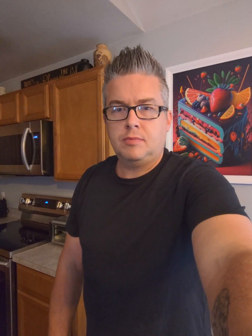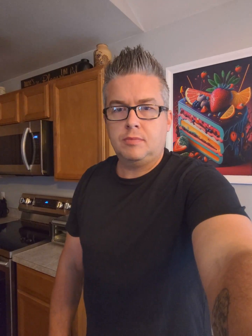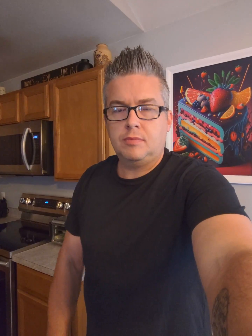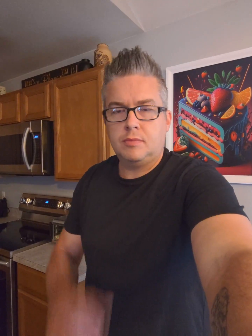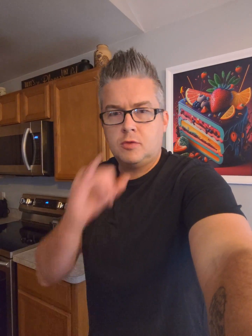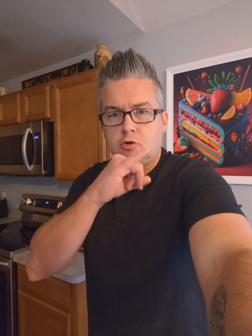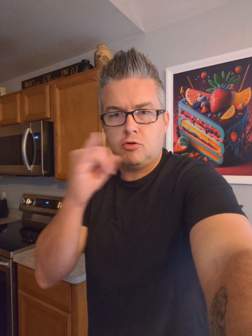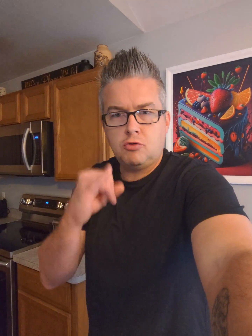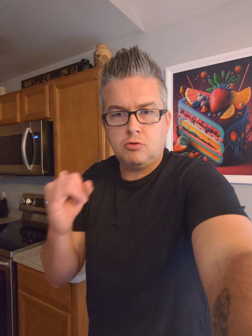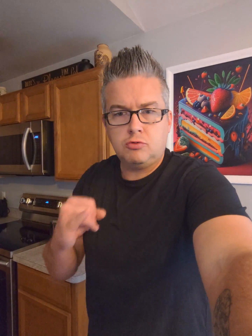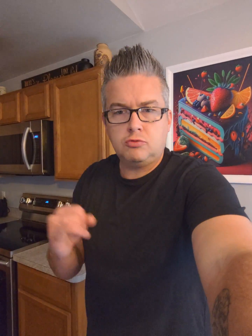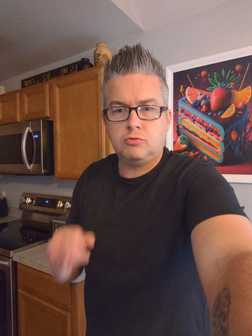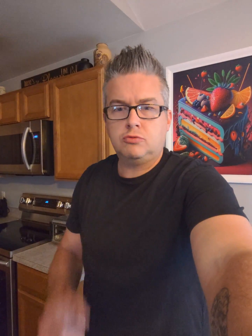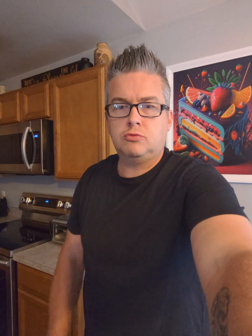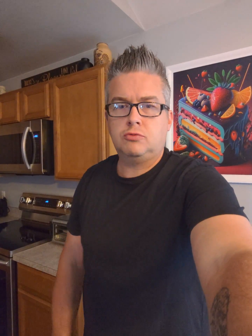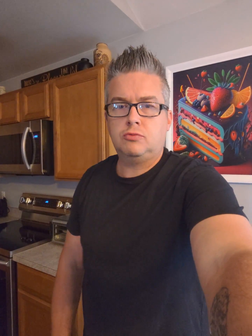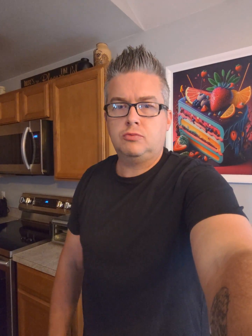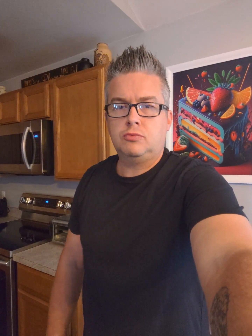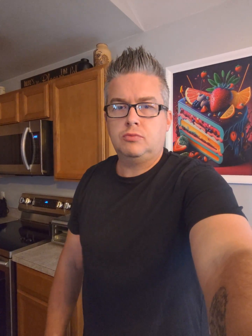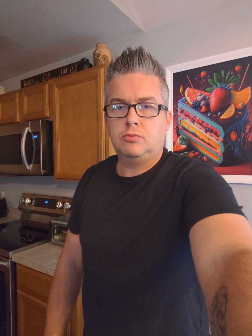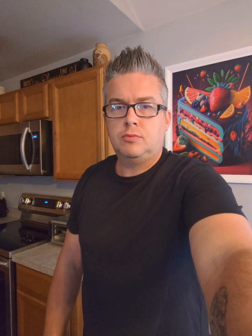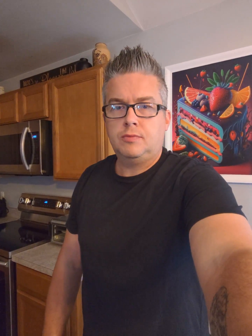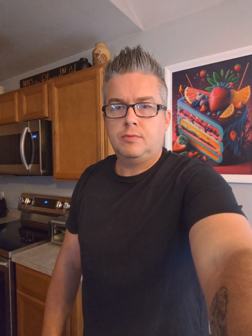draw